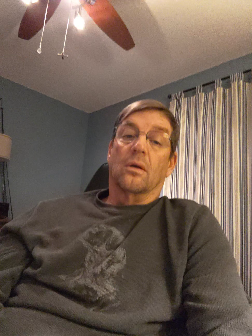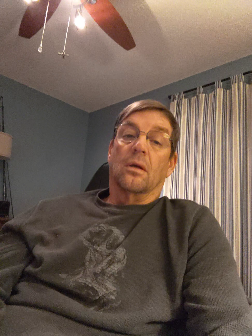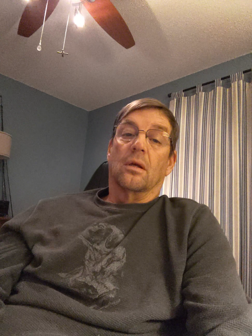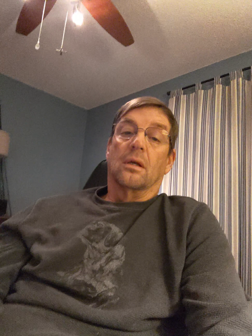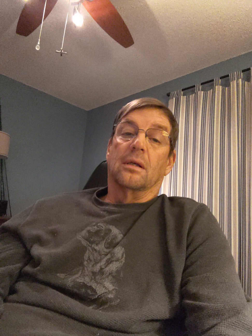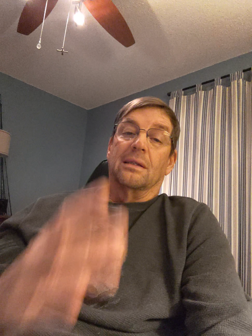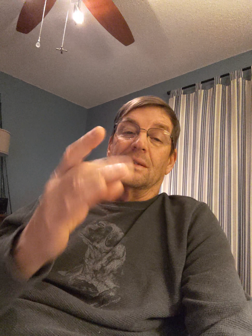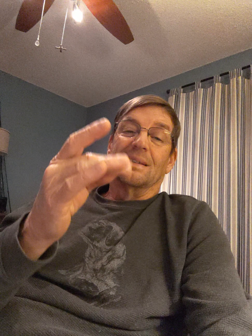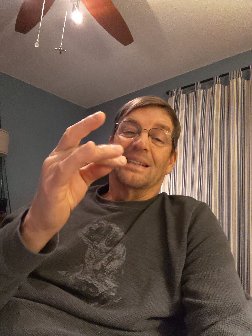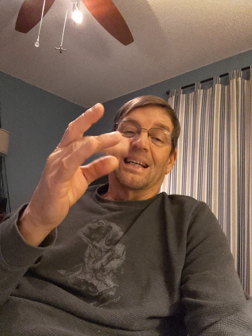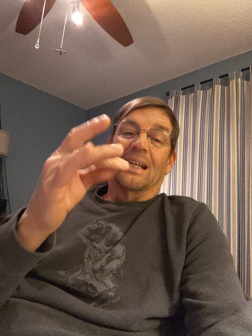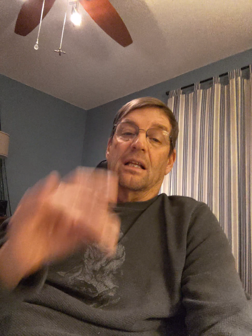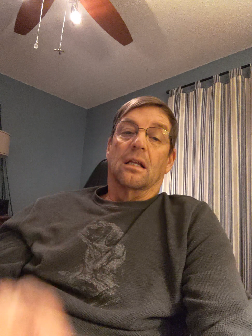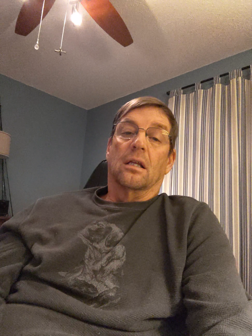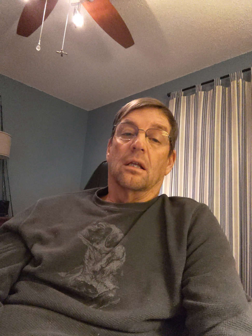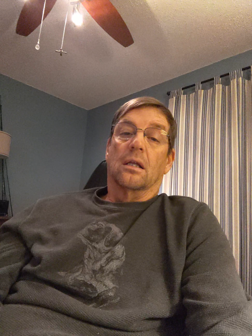sticky